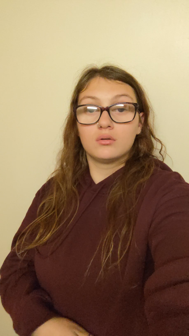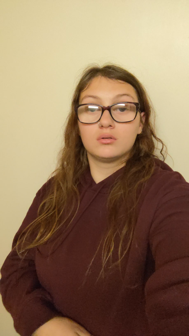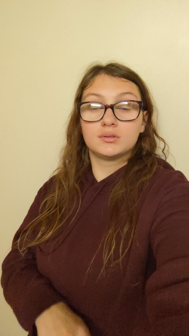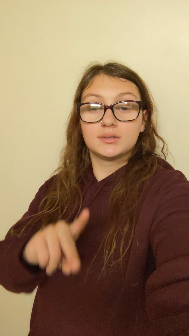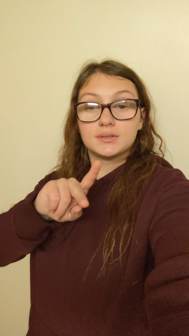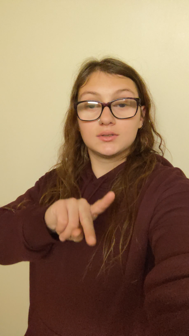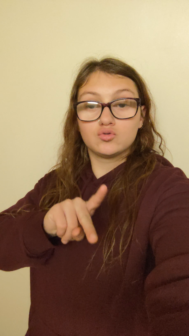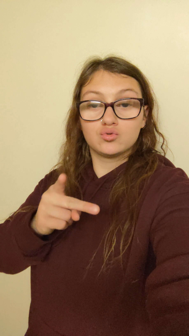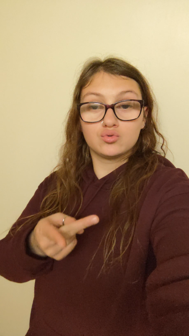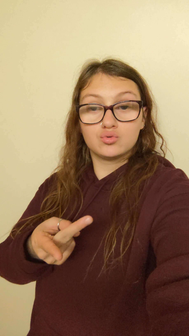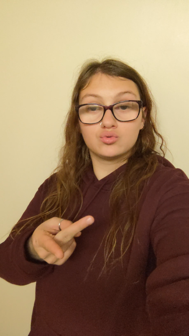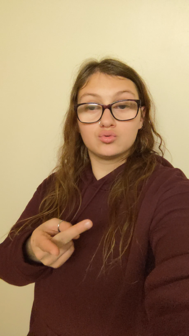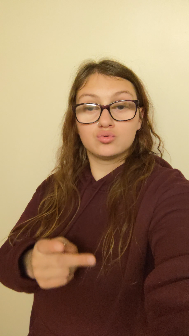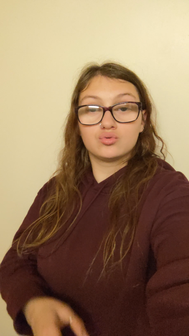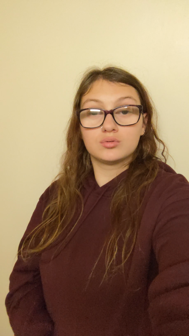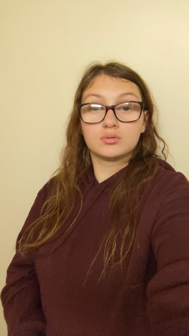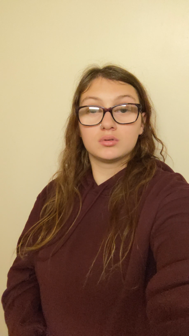kitchen